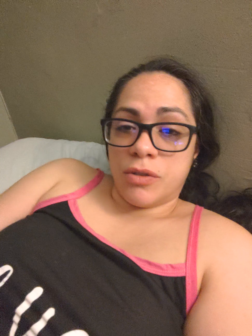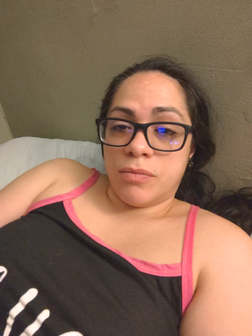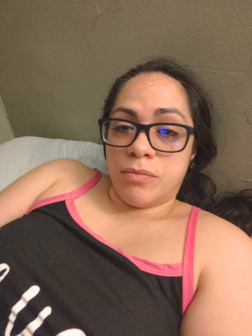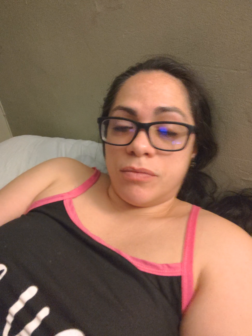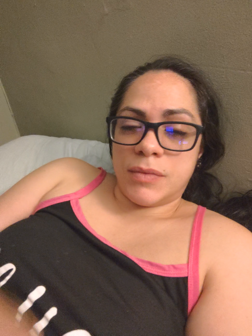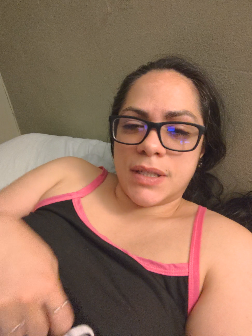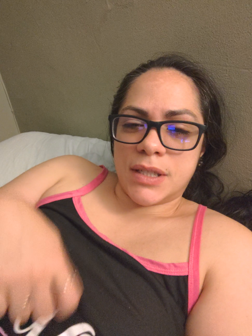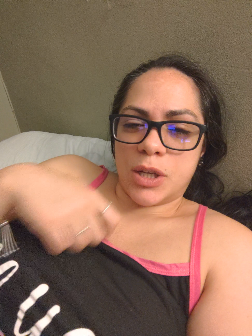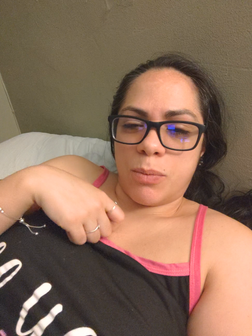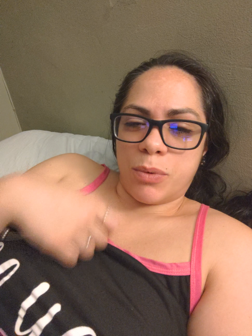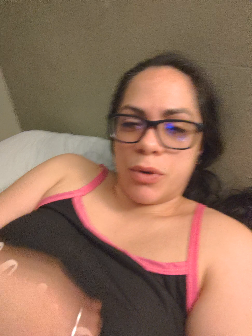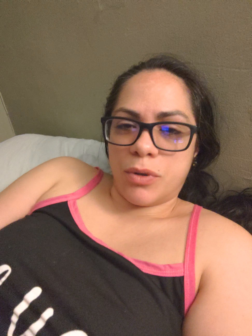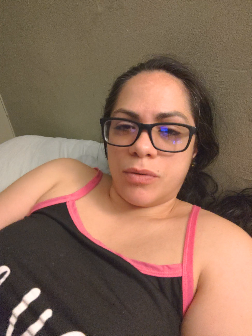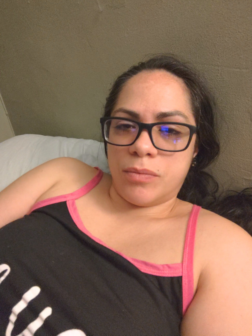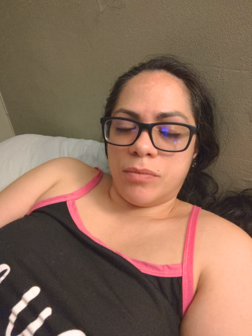zipper